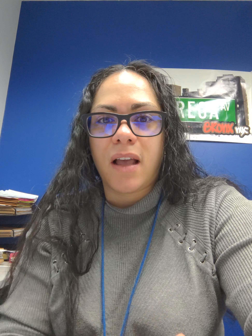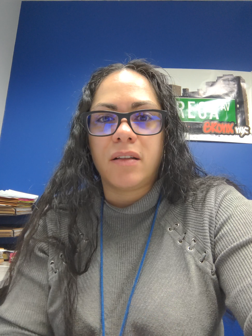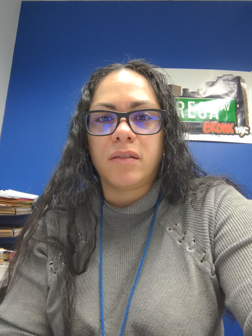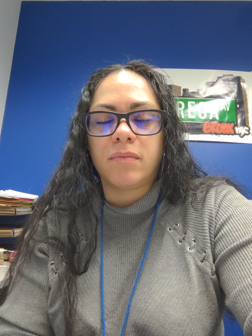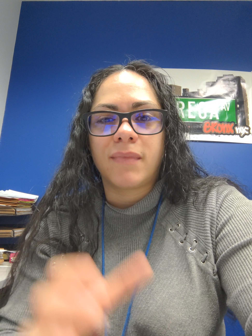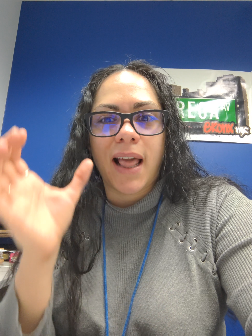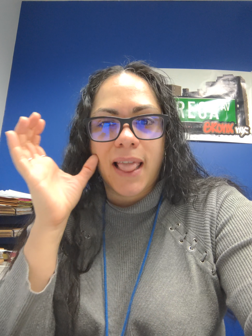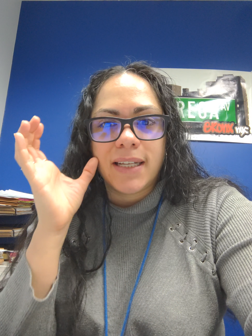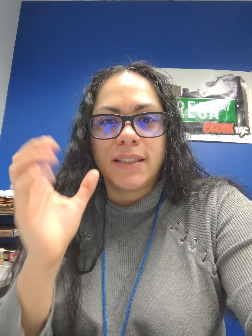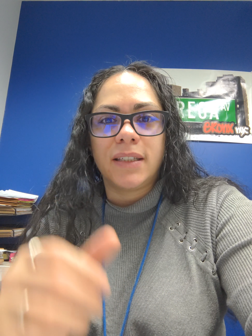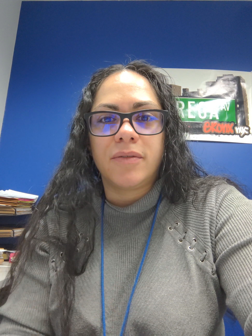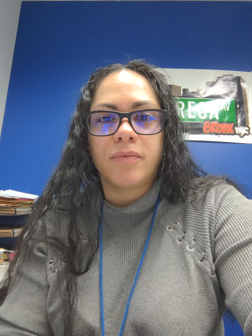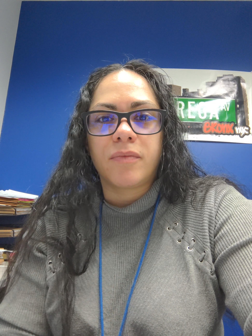listen